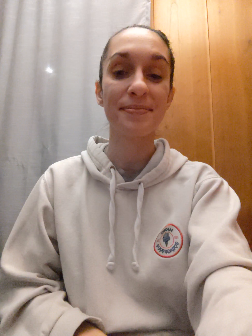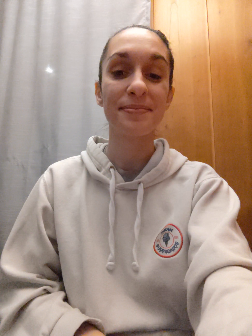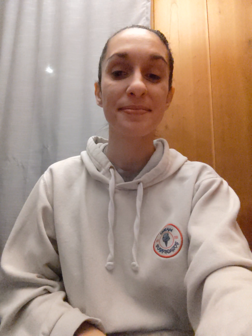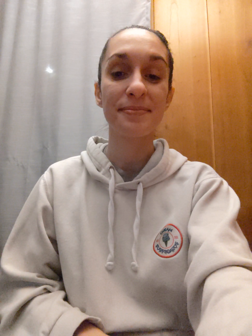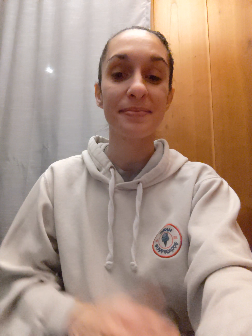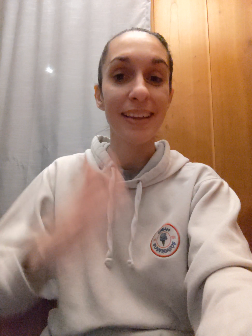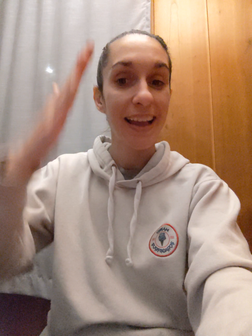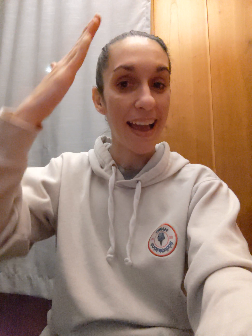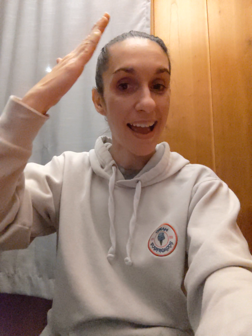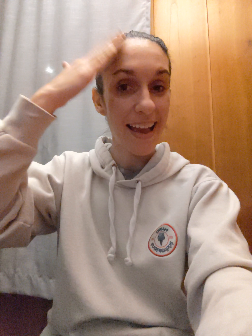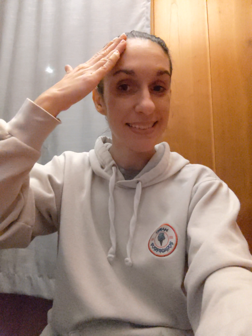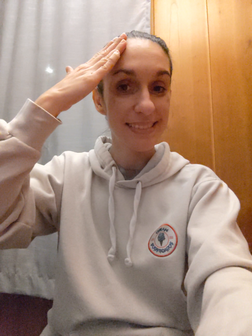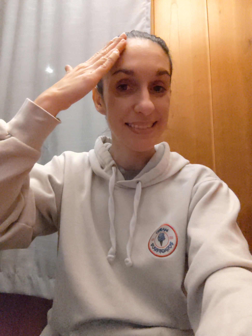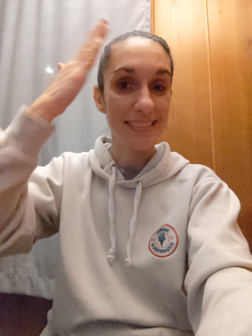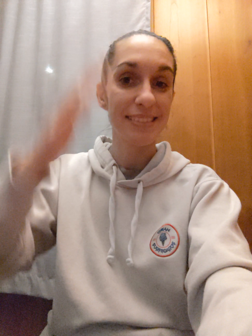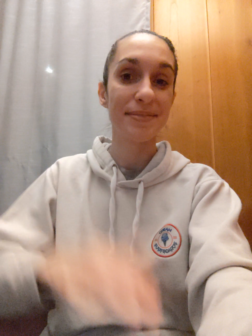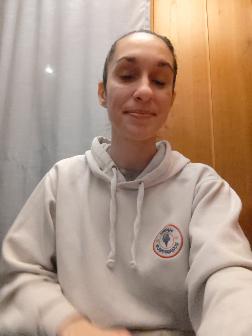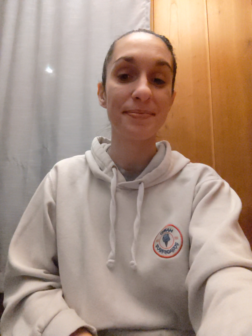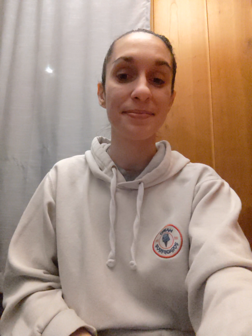hat